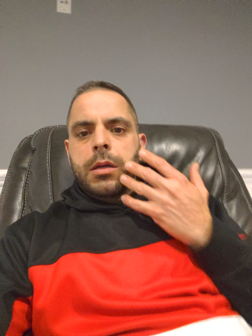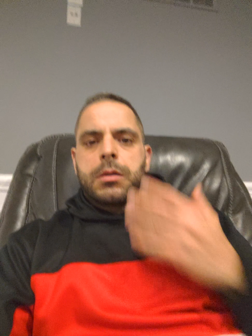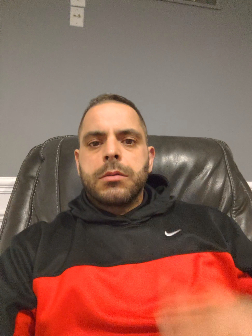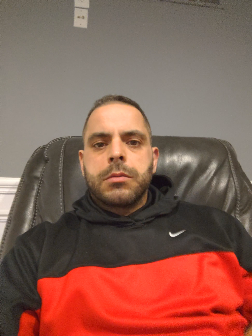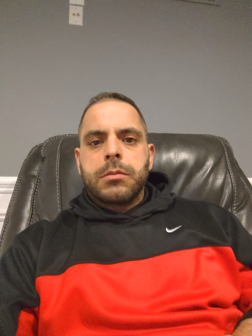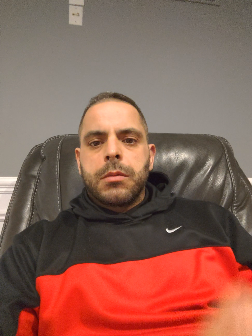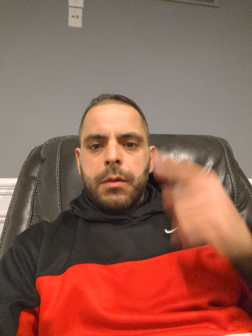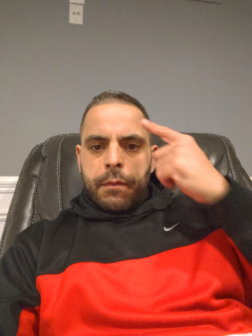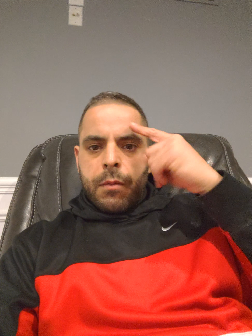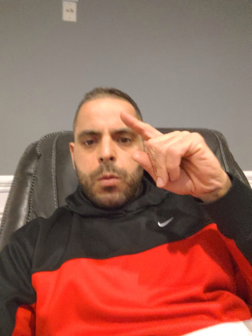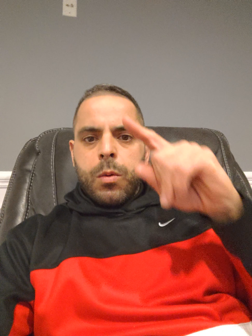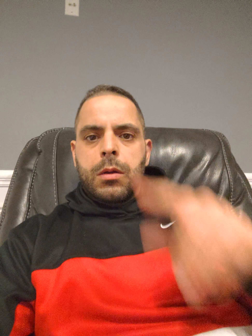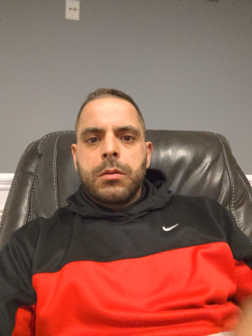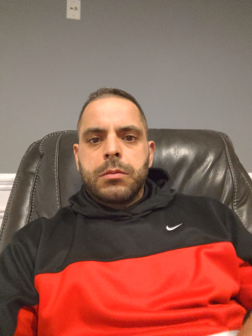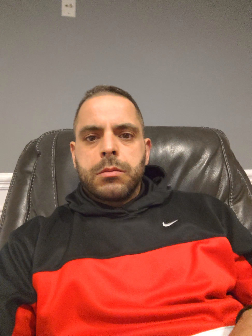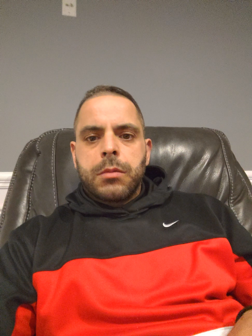for